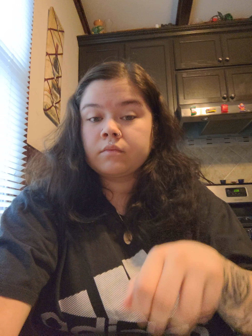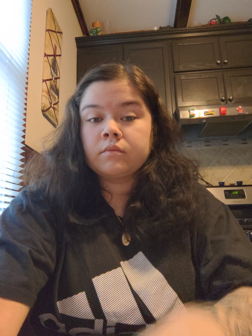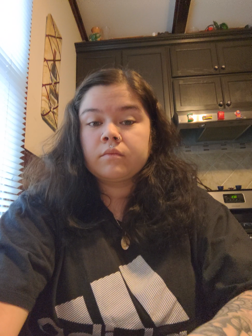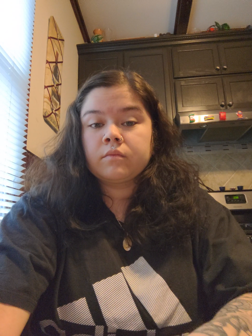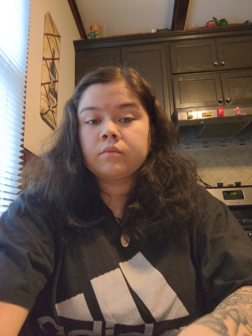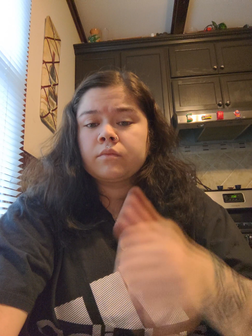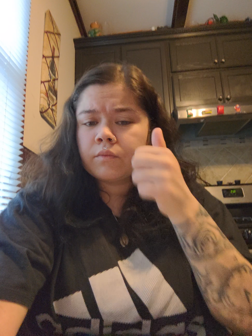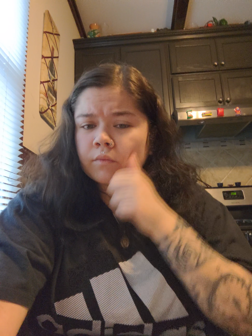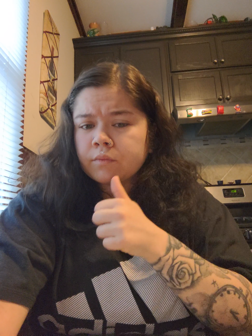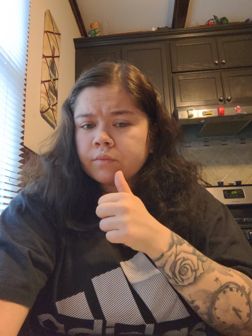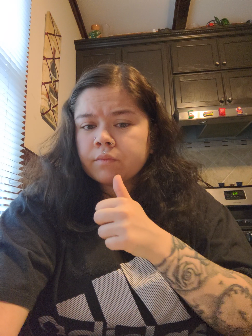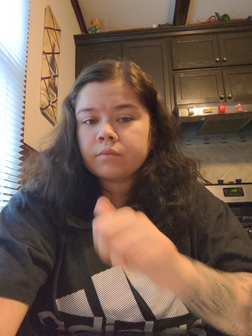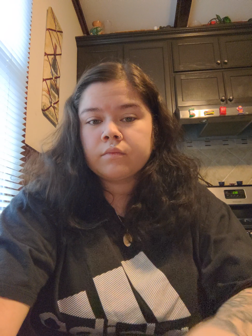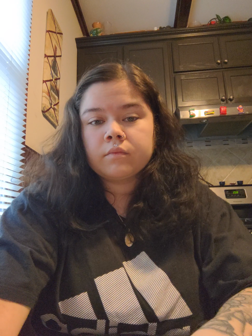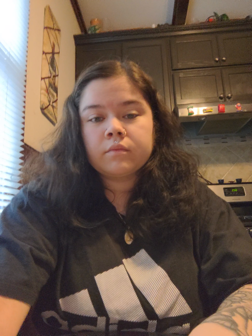girl